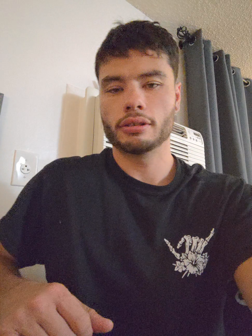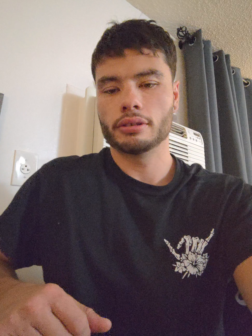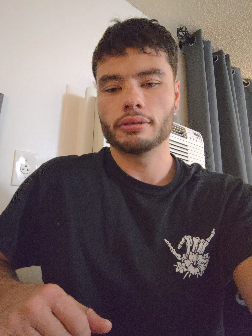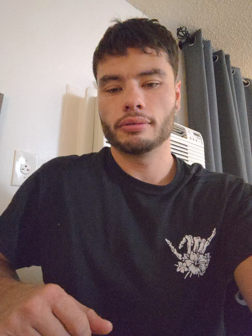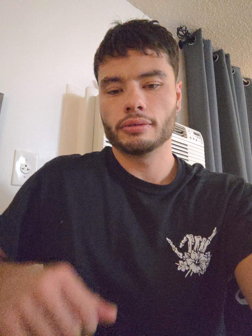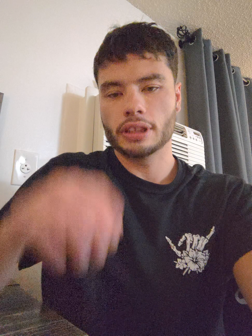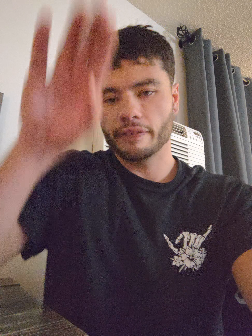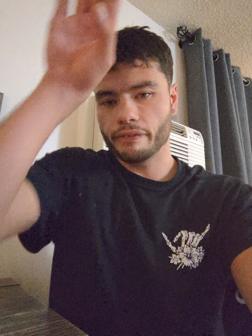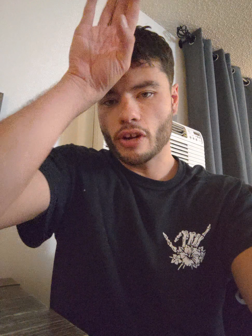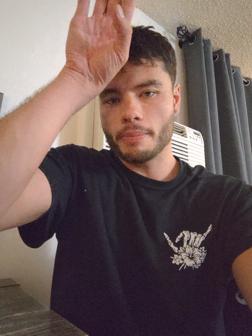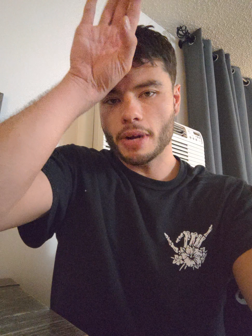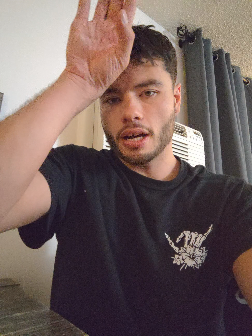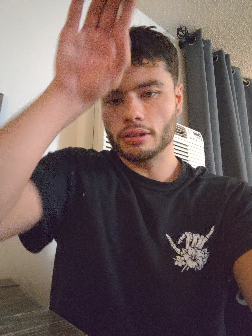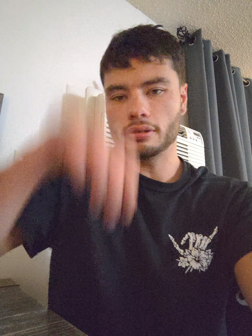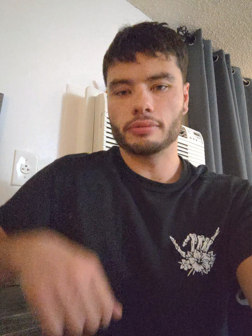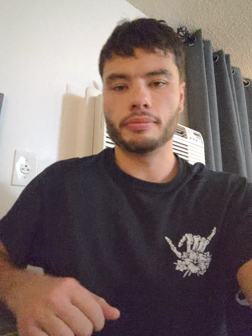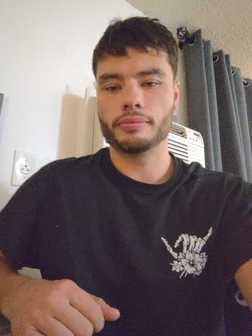fireman